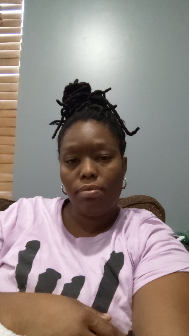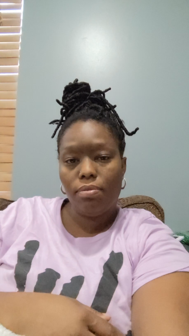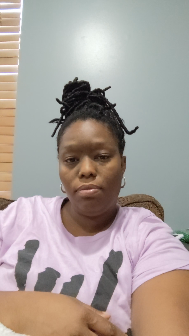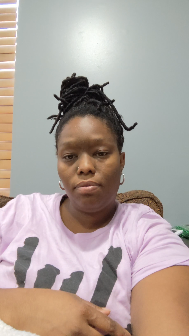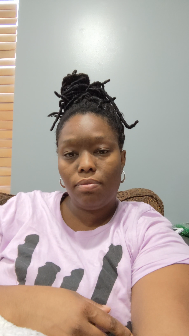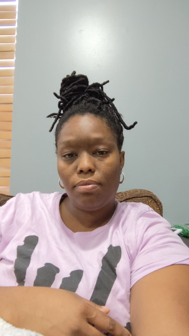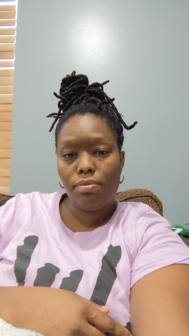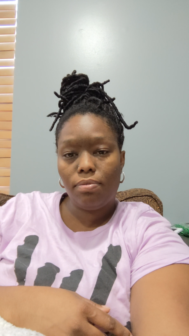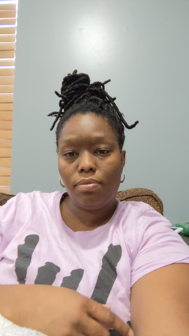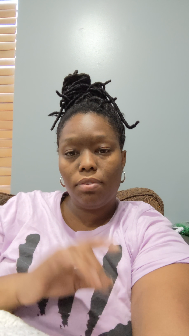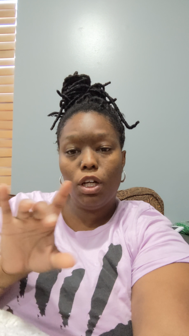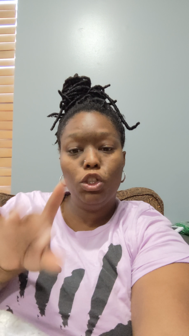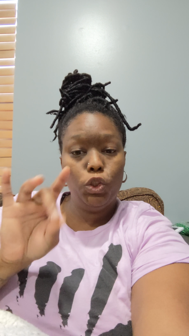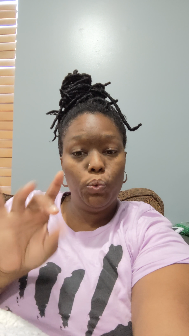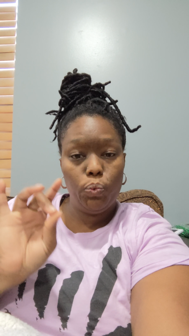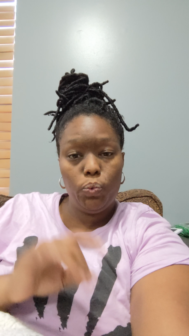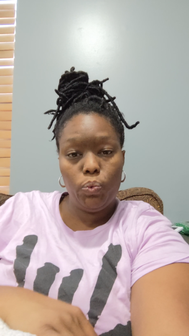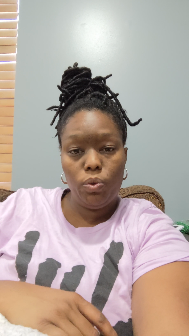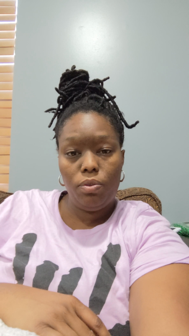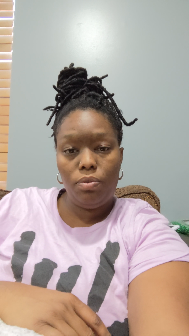choose